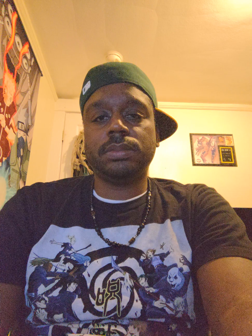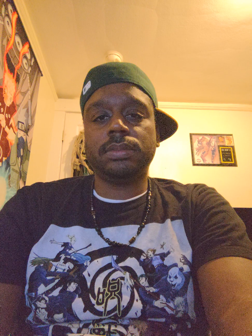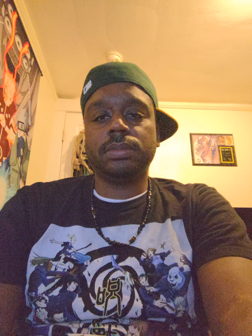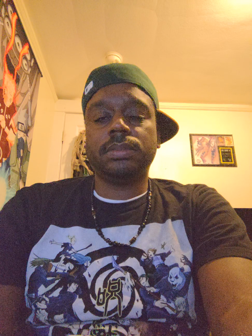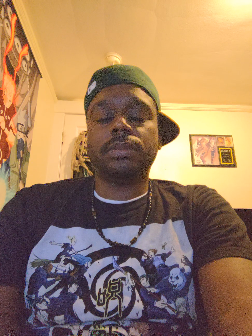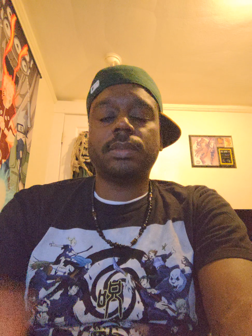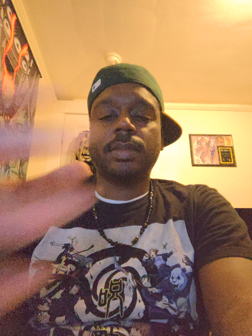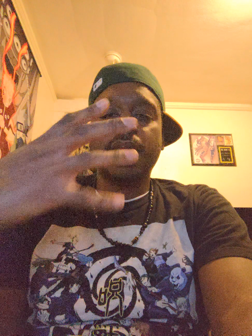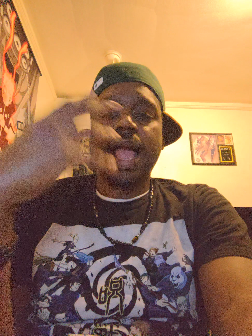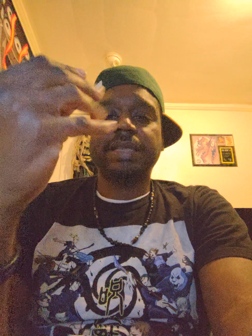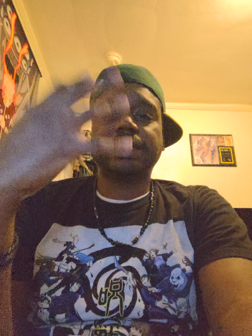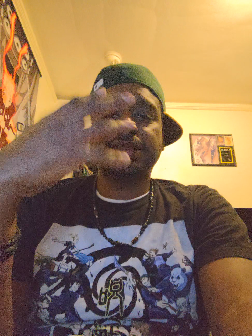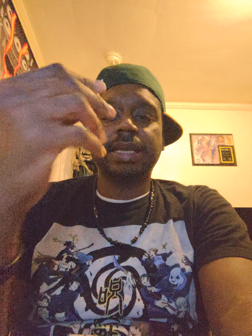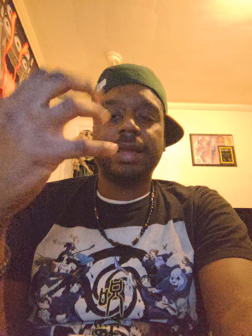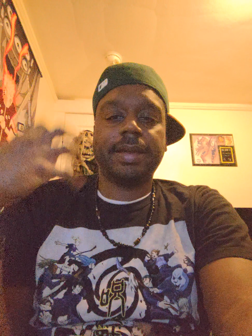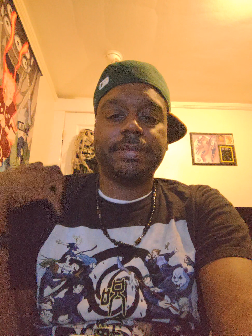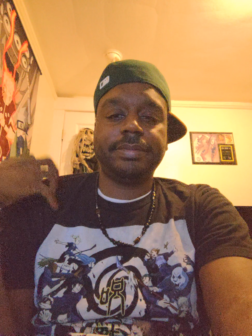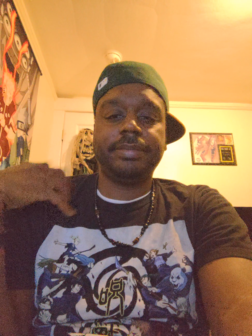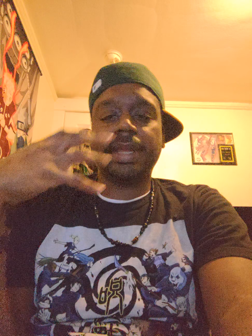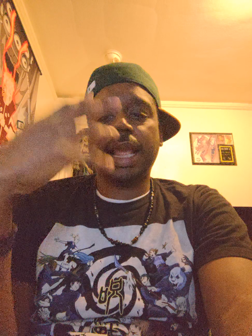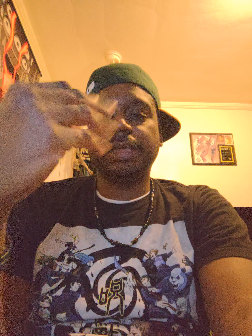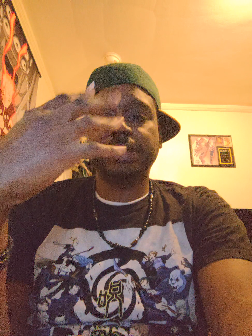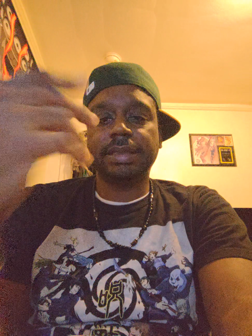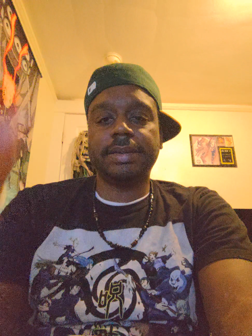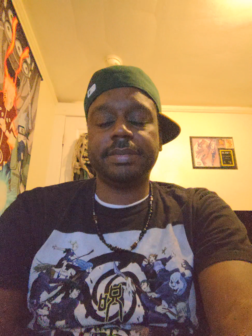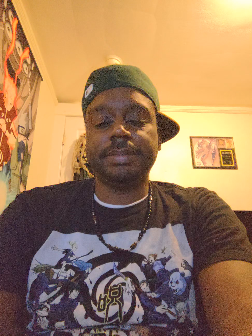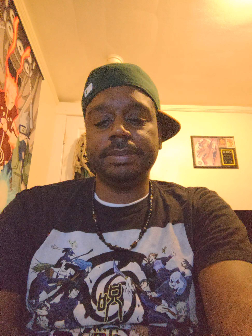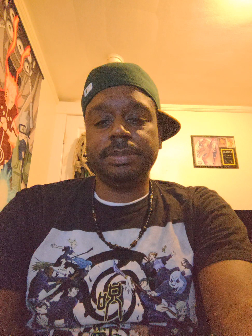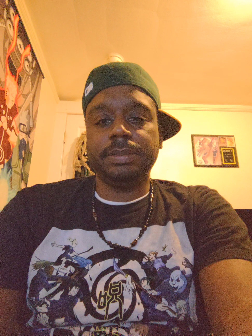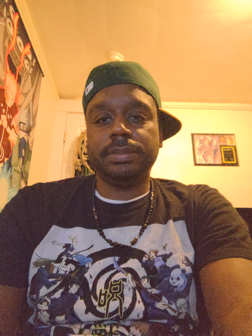outside